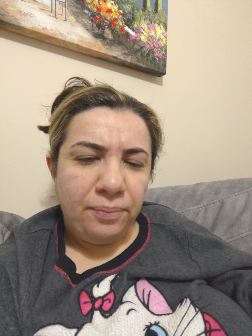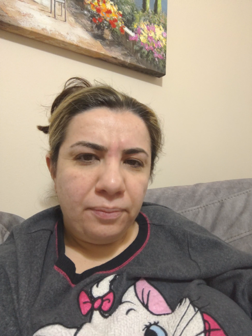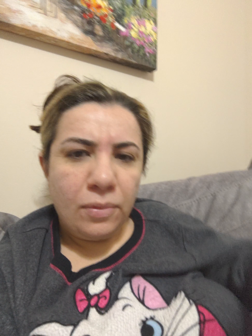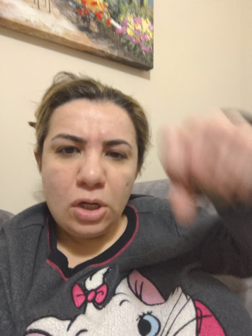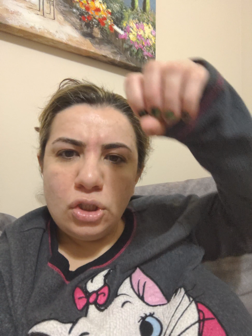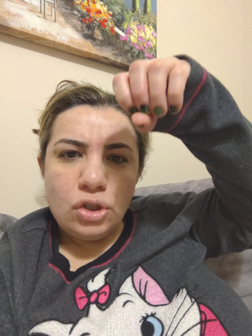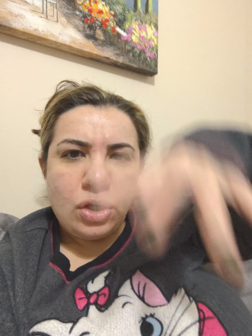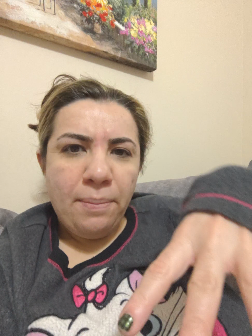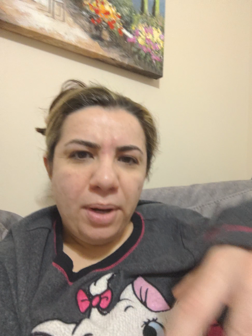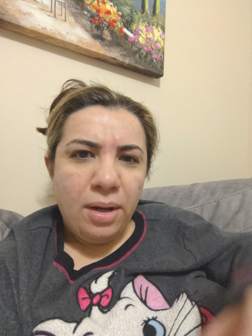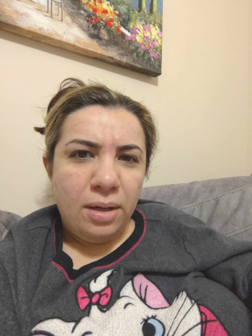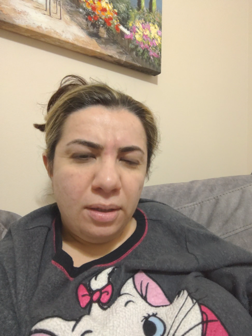drop